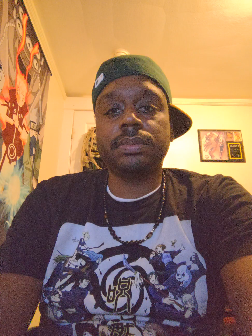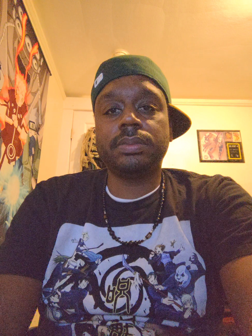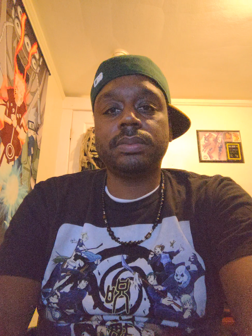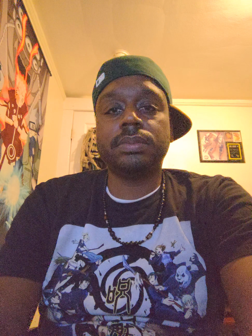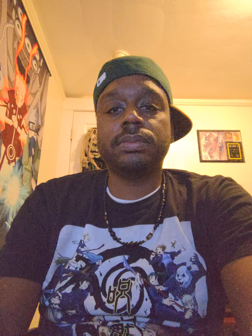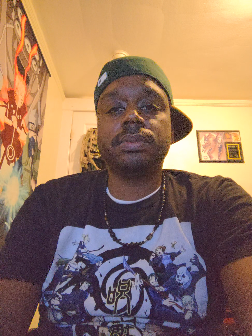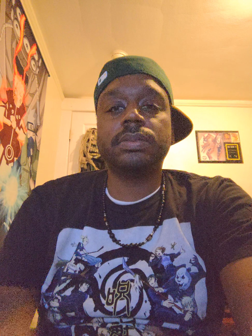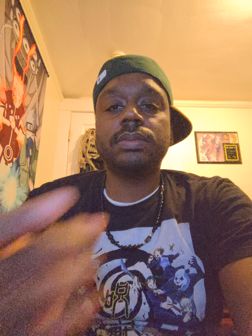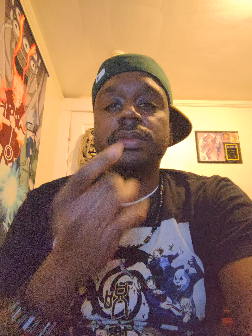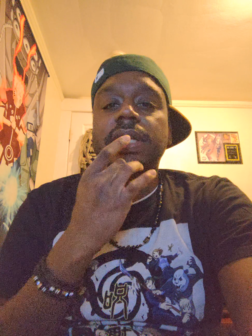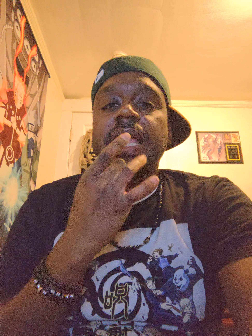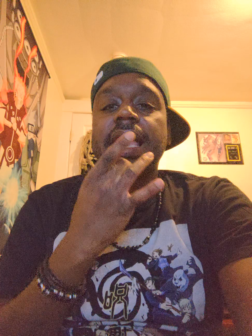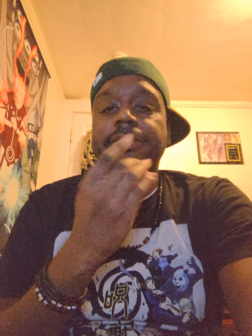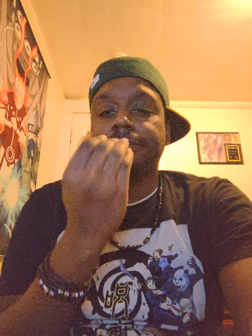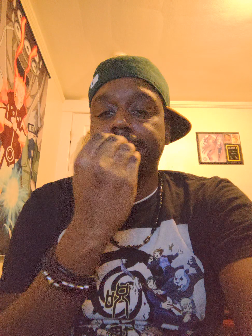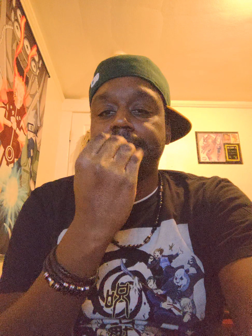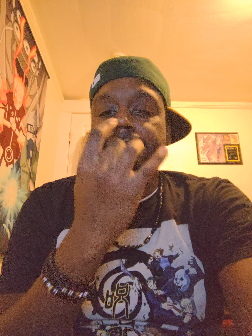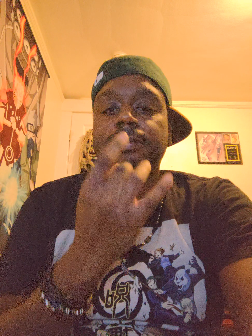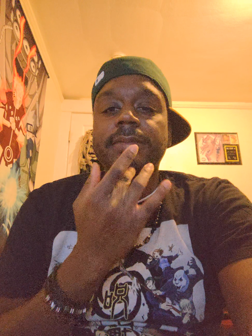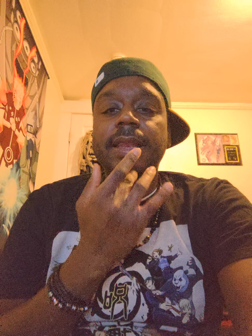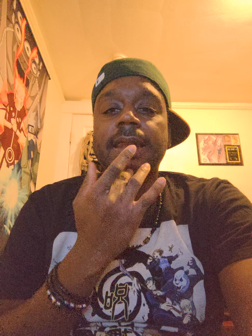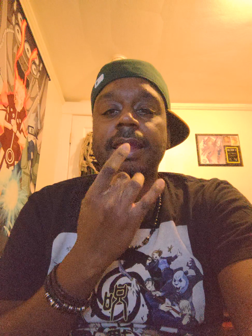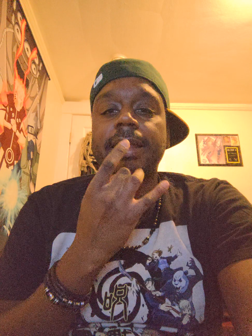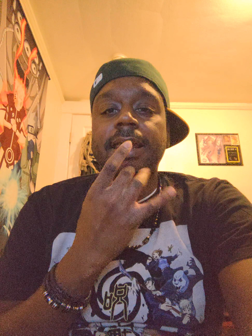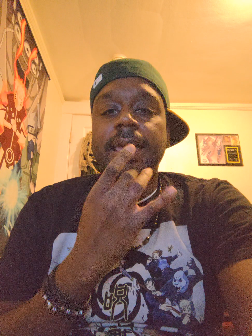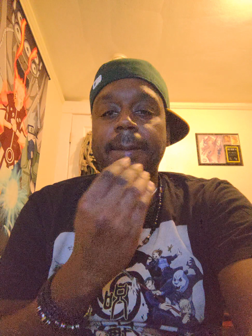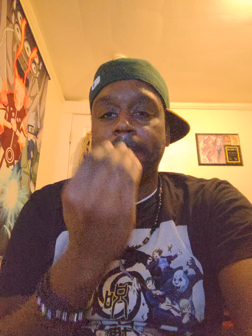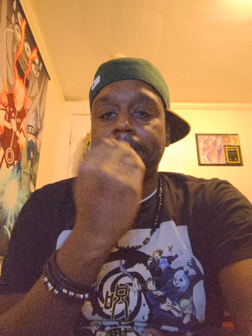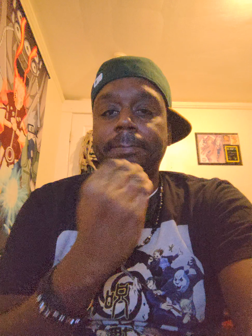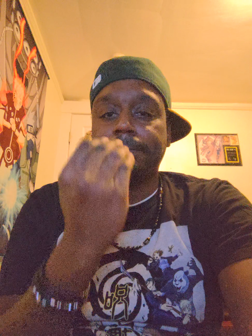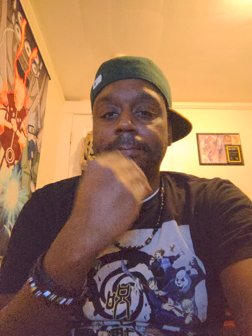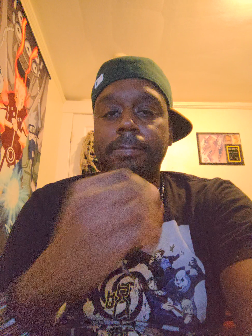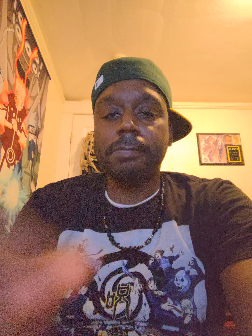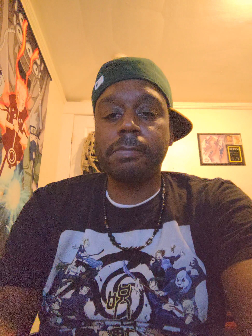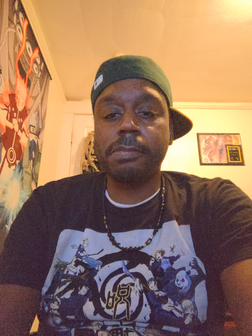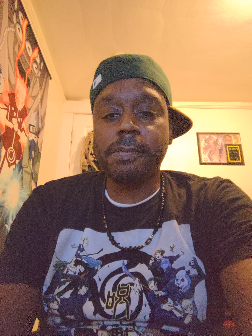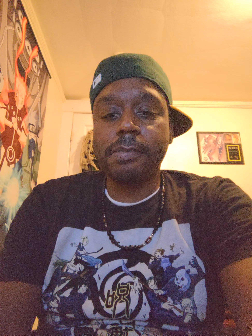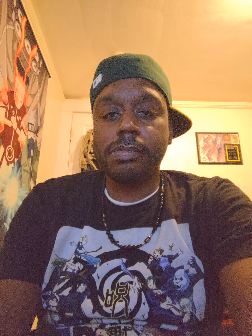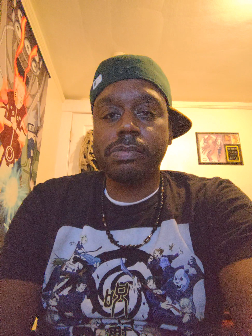snack